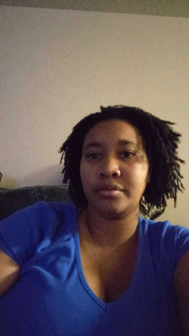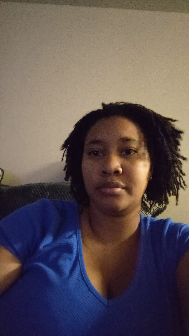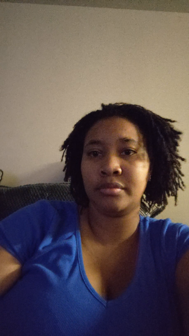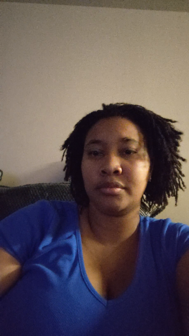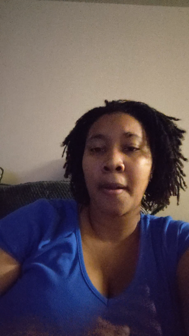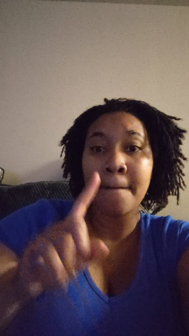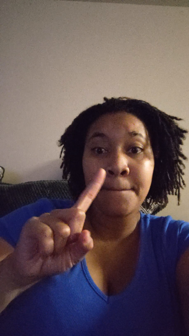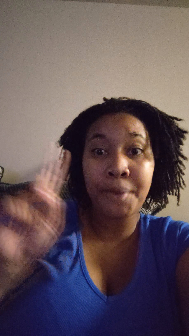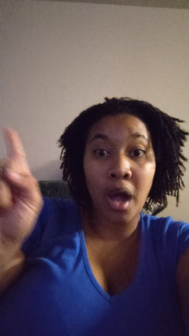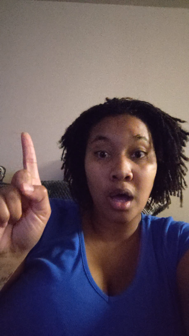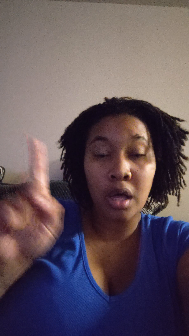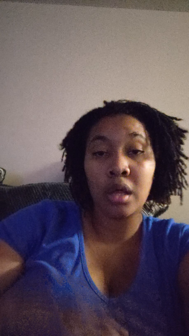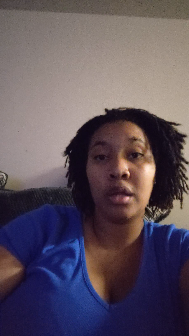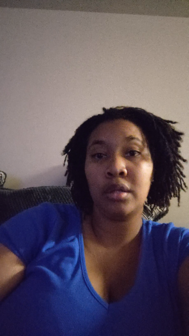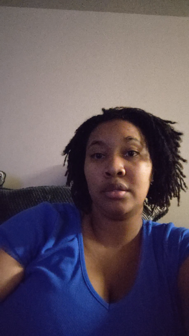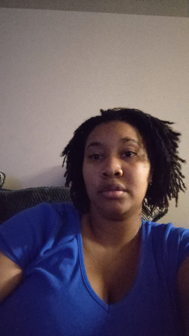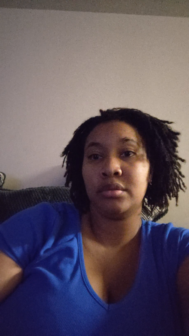but